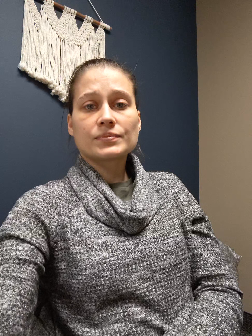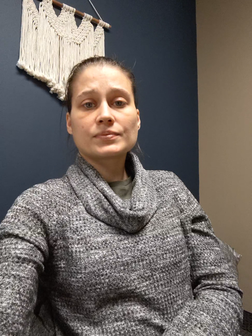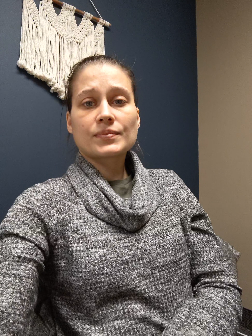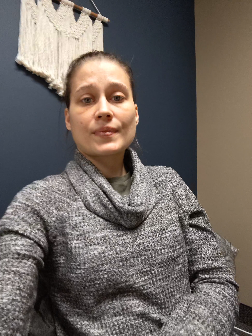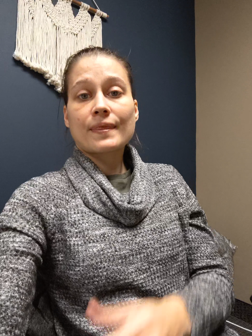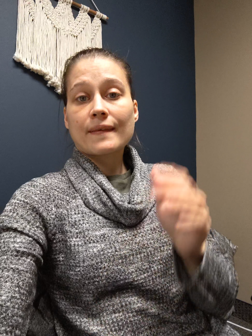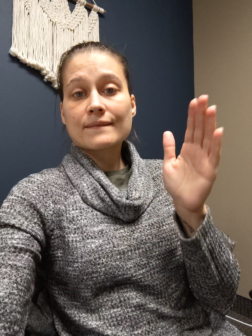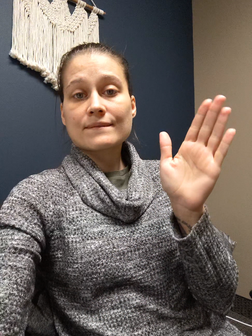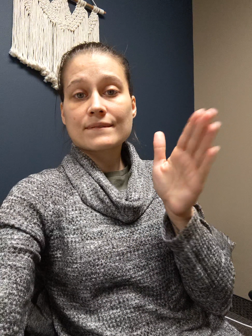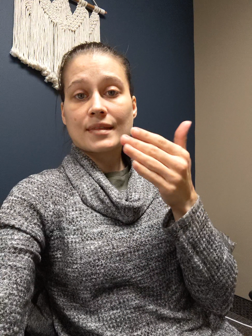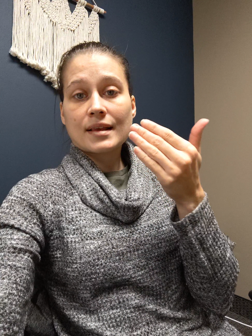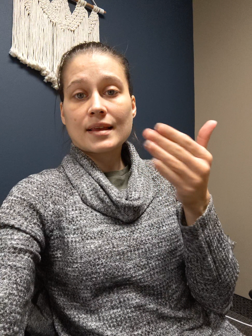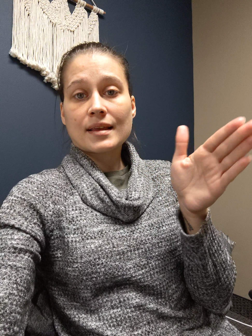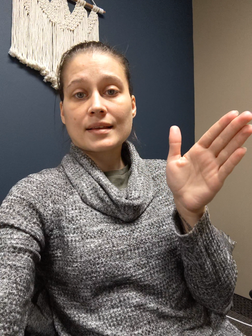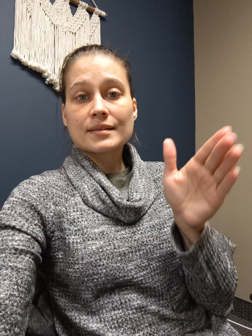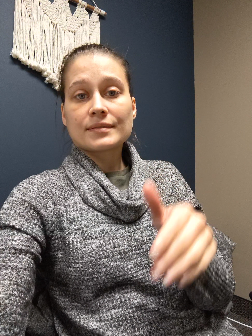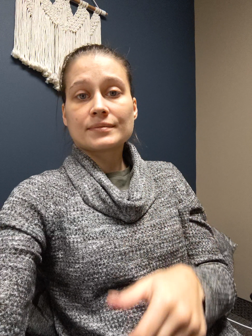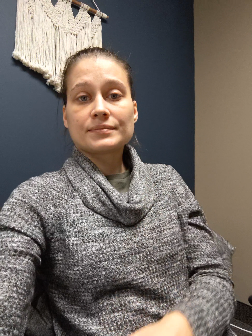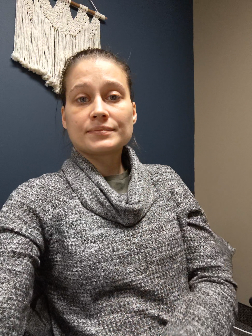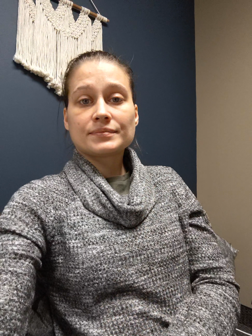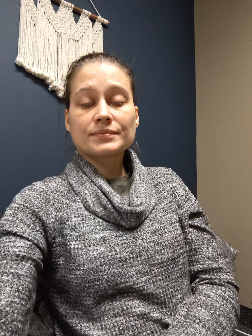flag